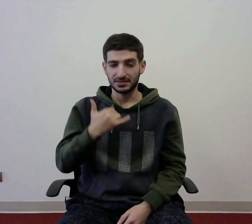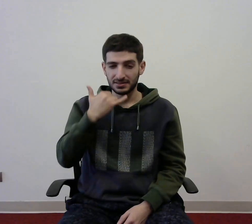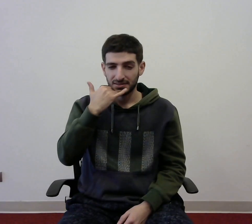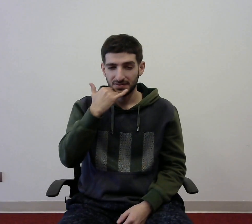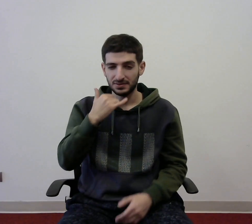telefon